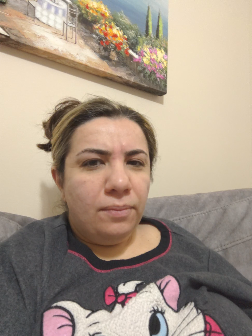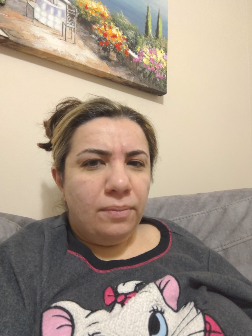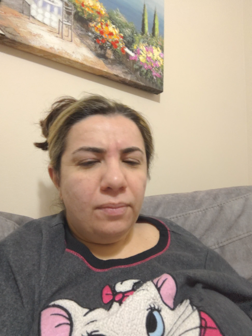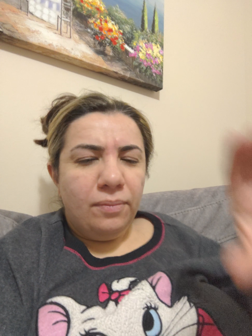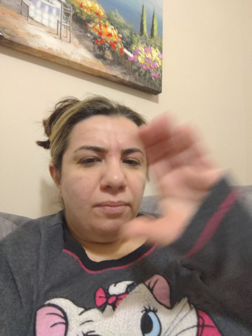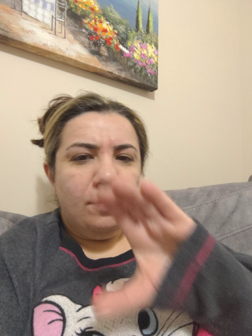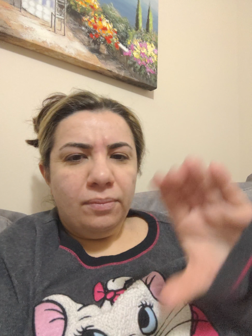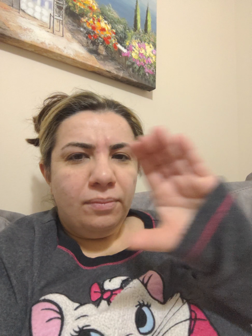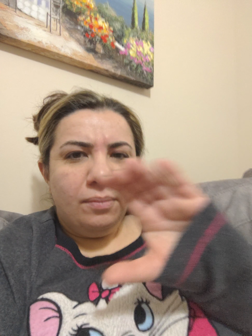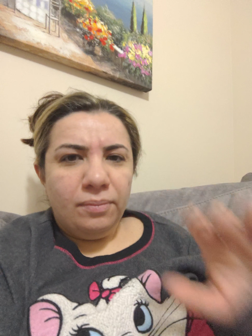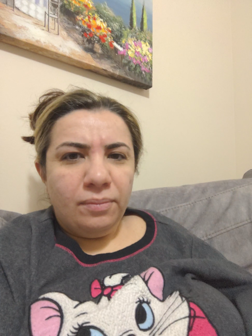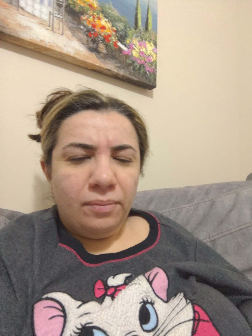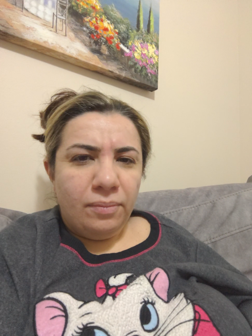chocolate